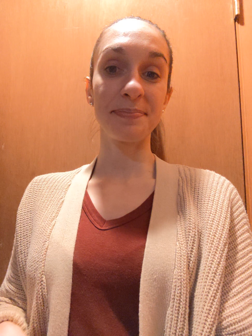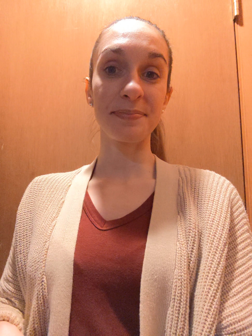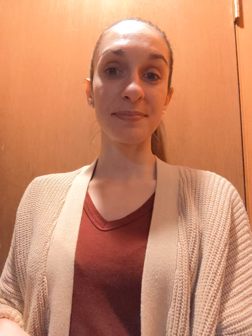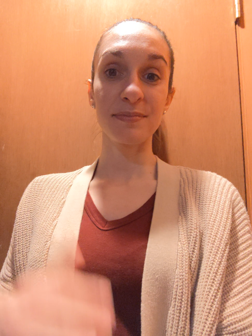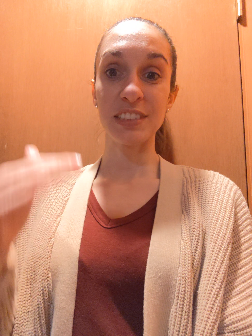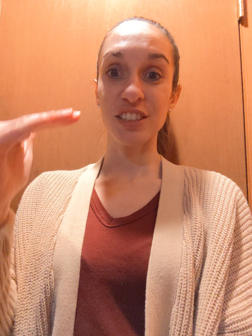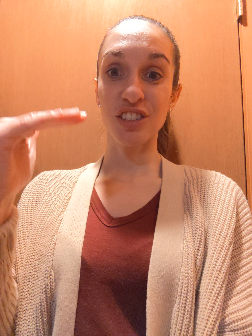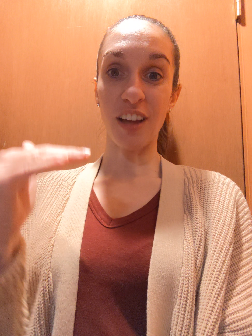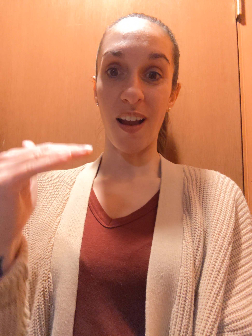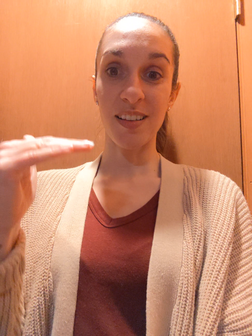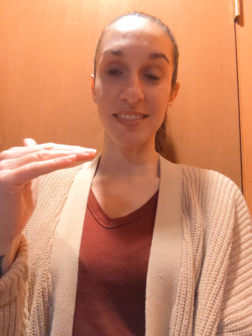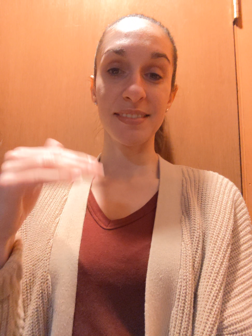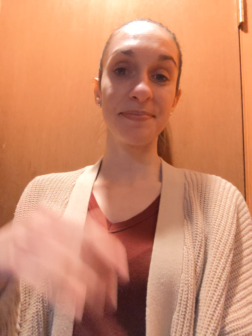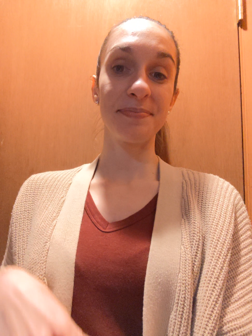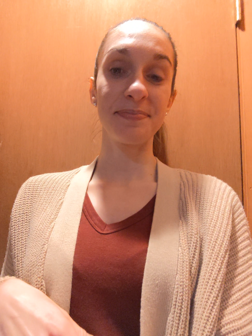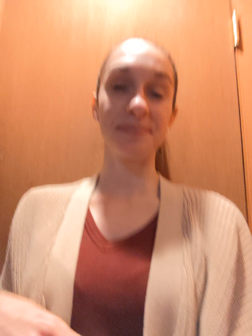child